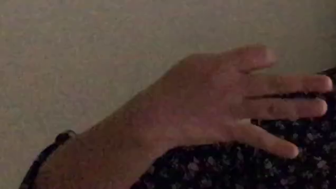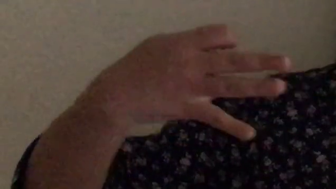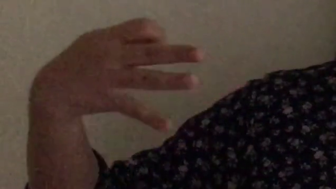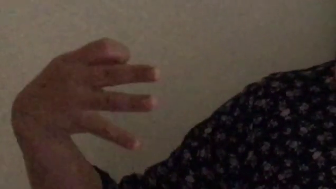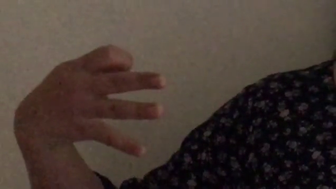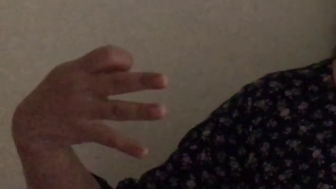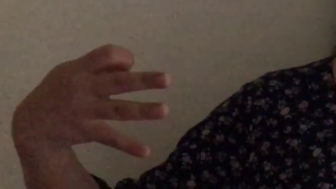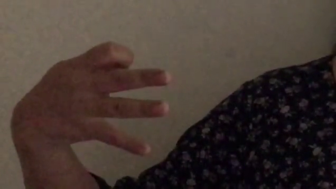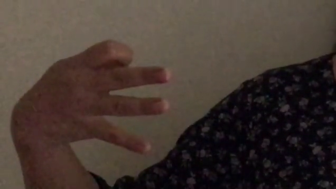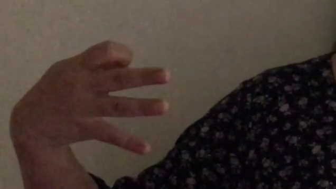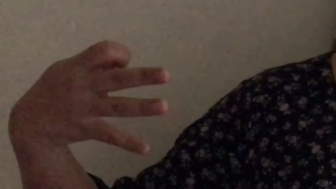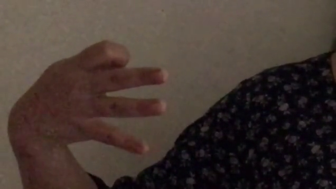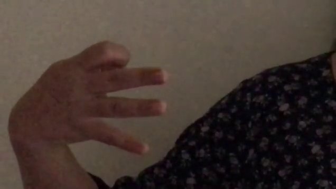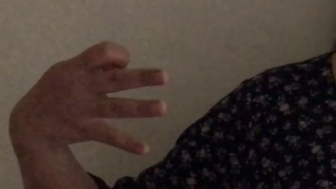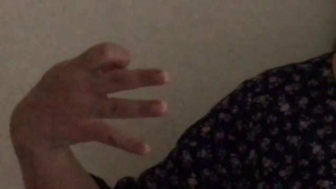ऊ